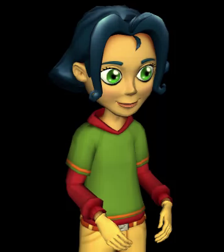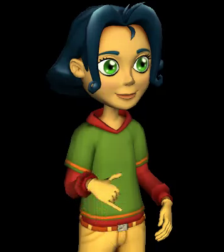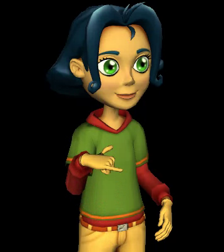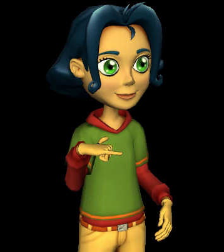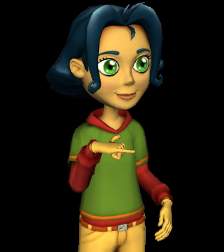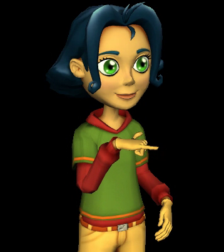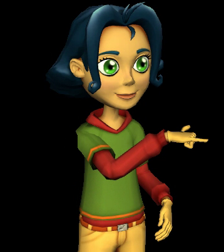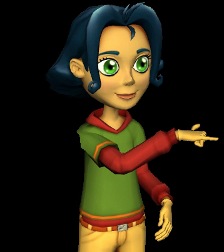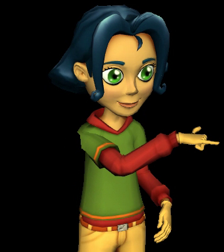طائرة